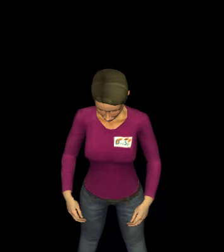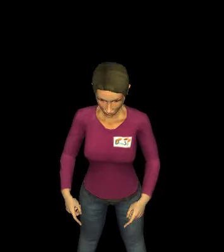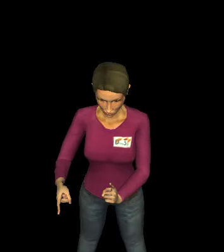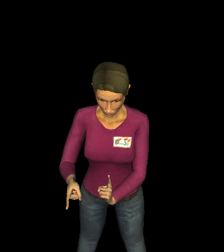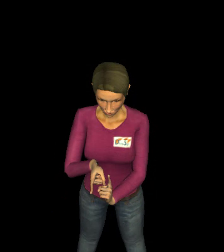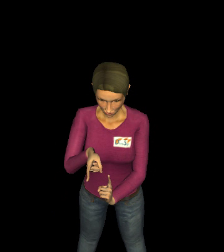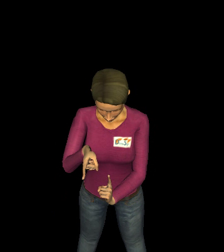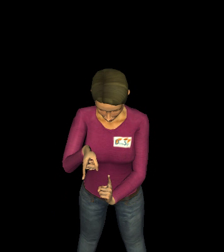أساسي